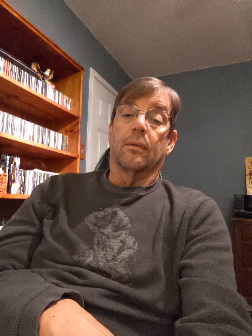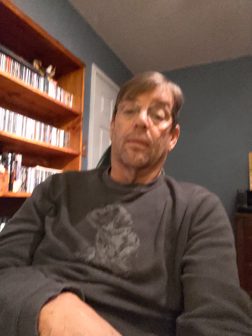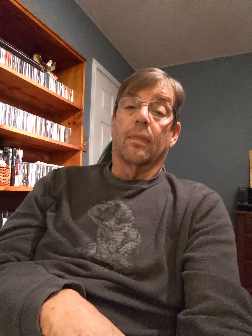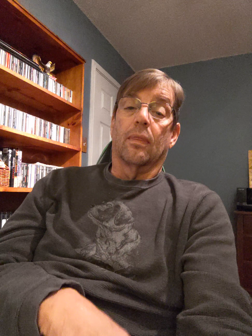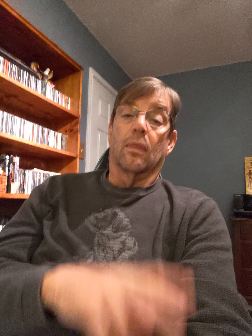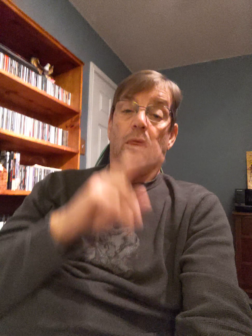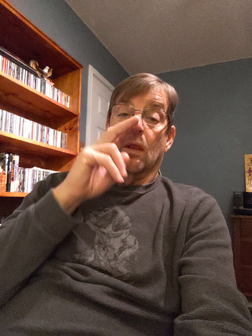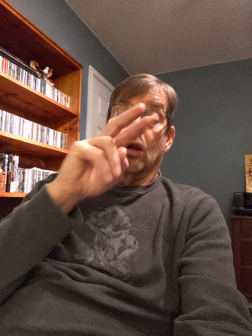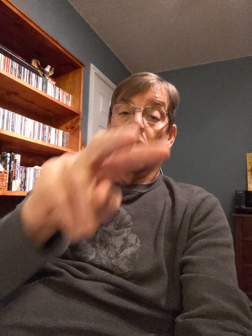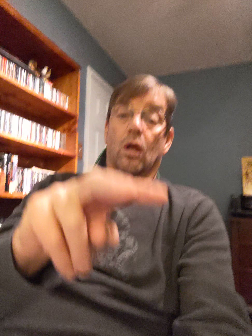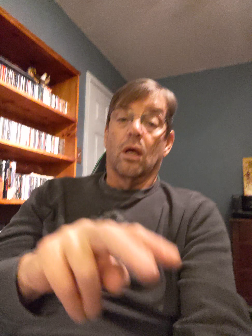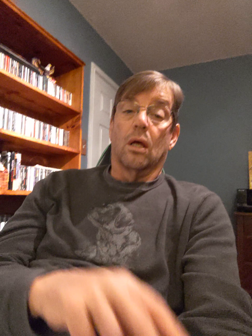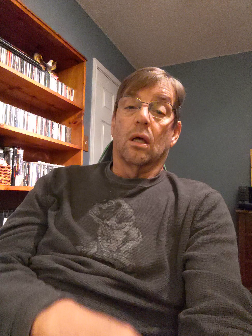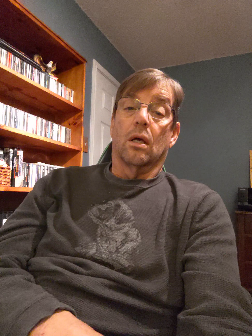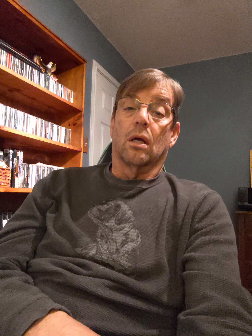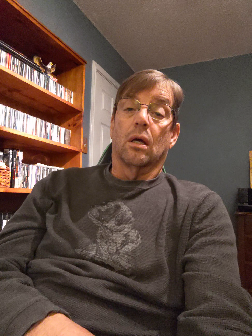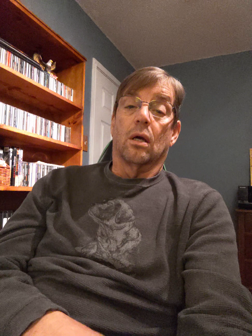look